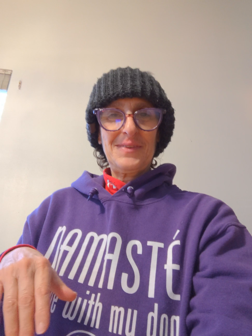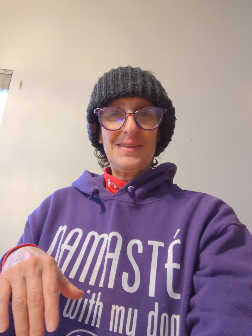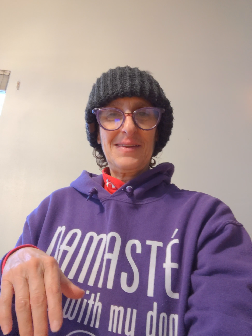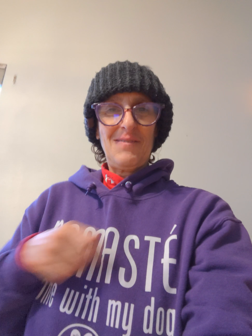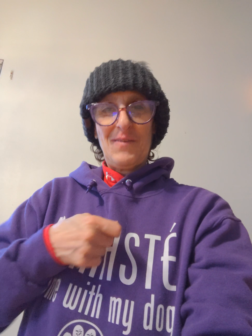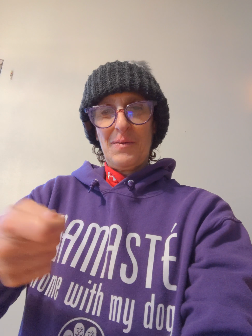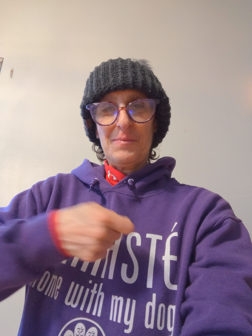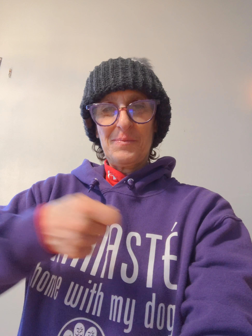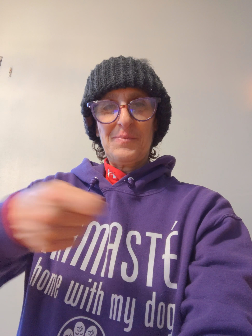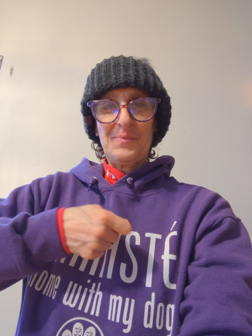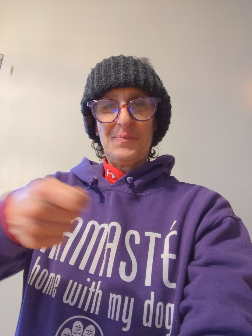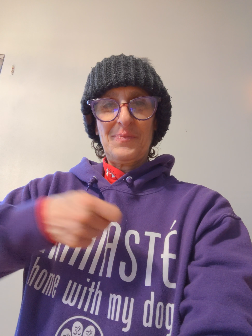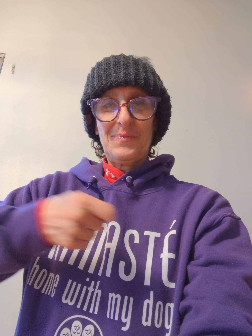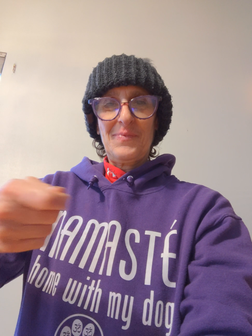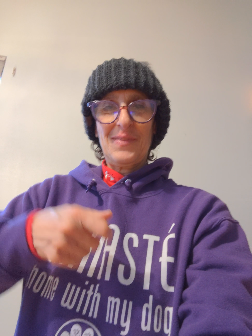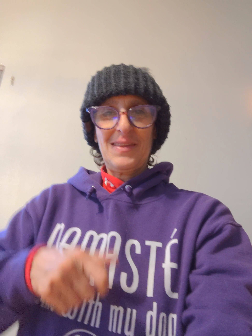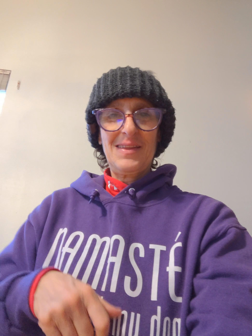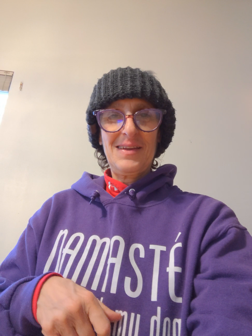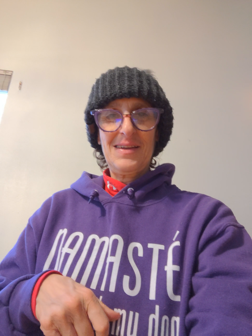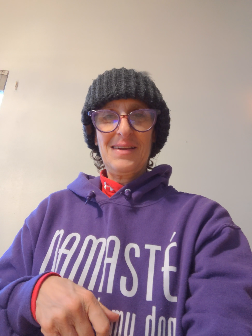vacuum